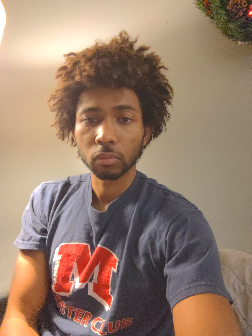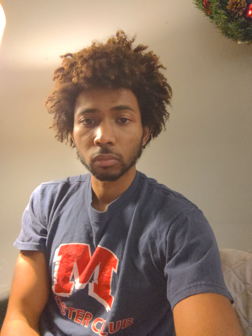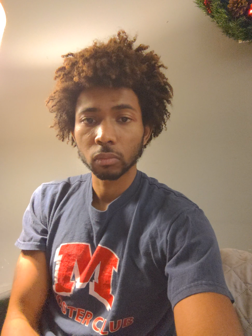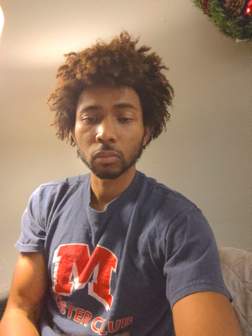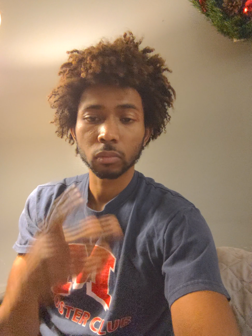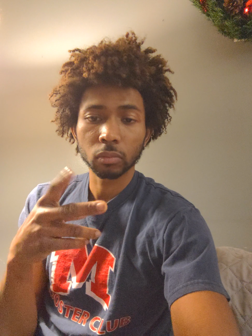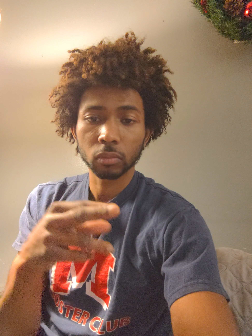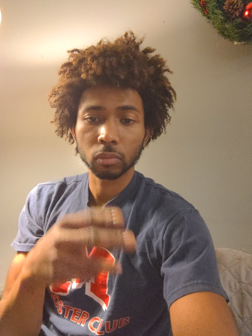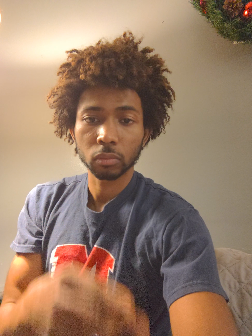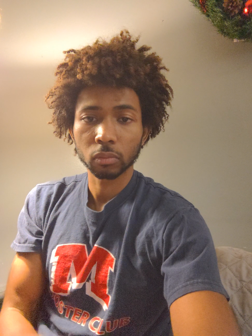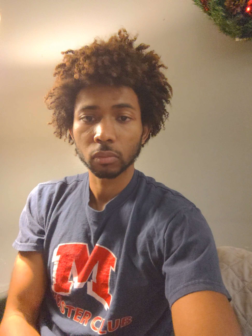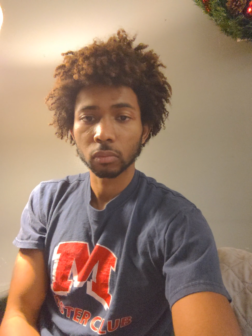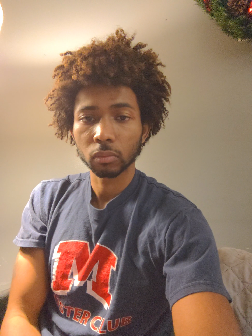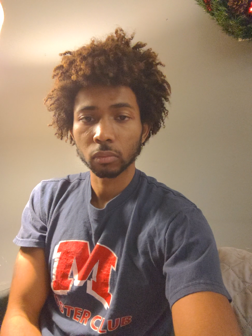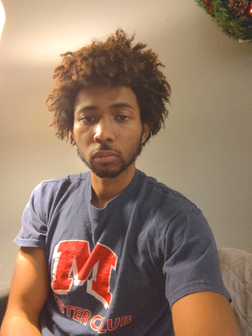cut